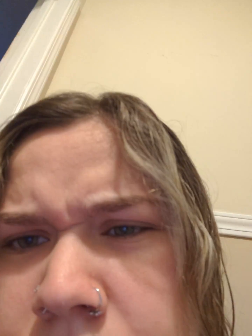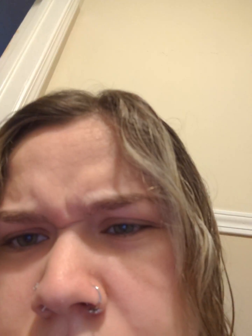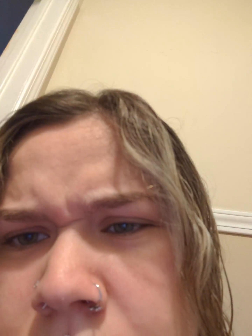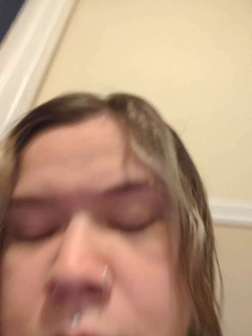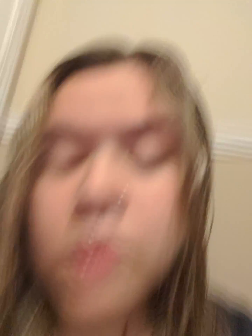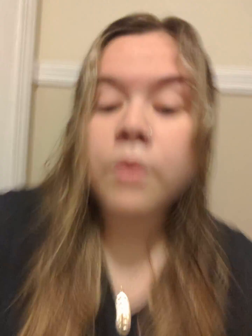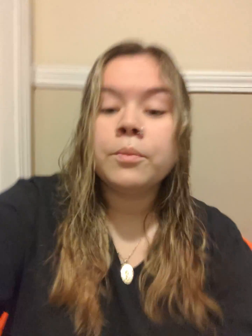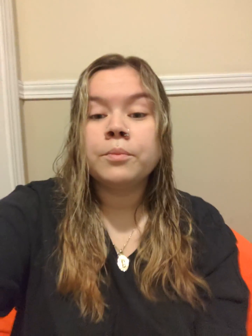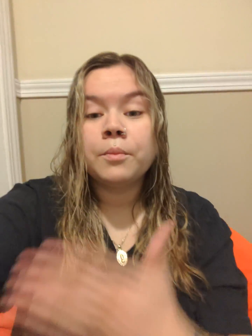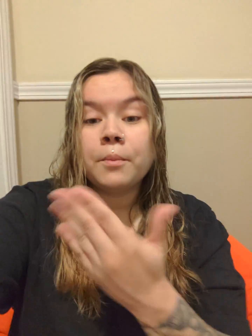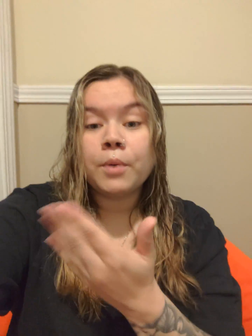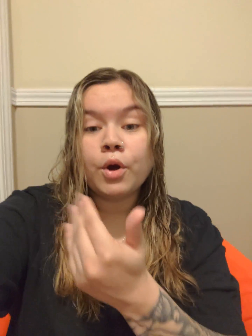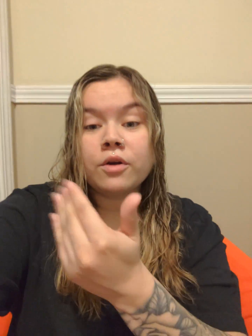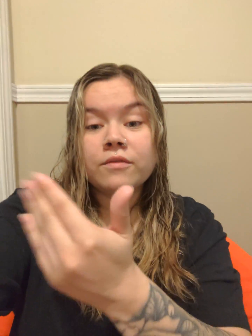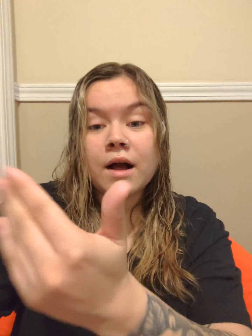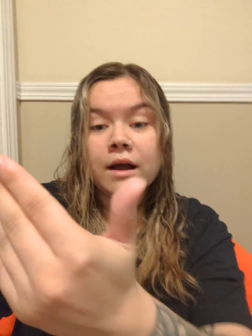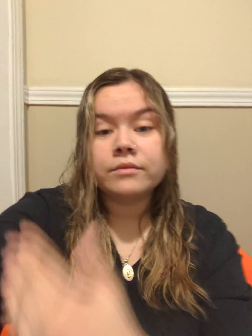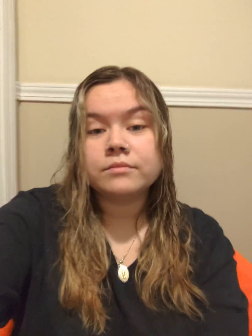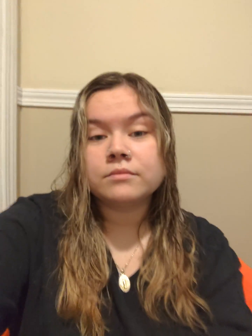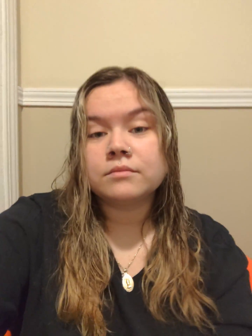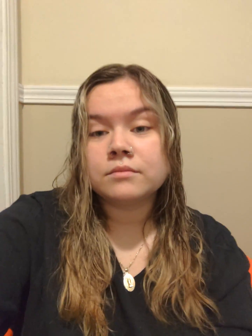butterfly